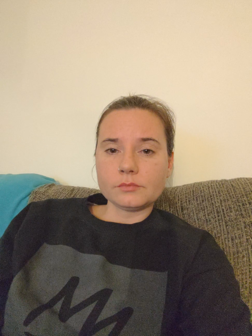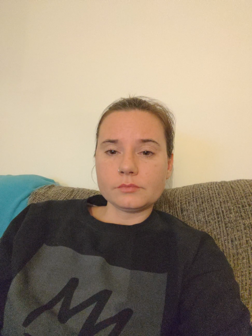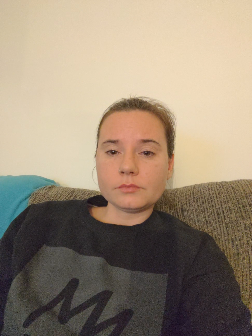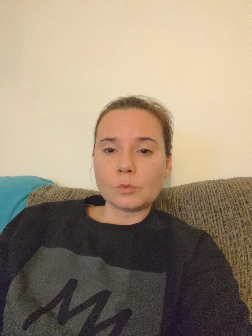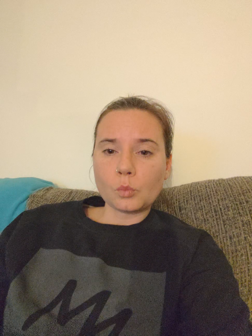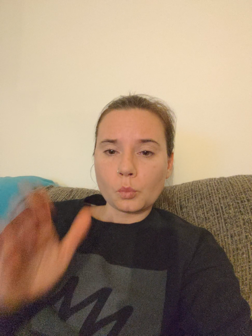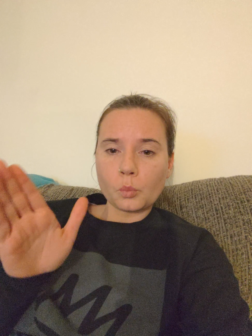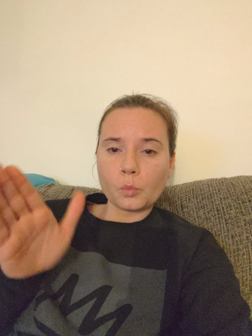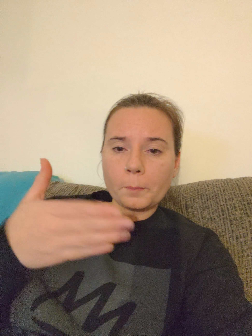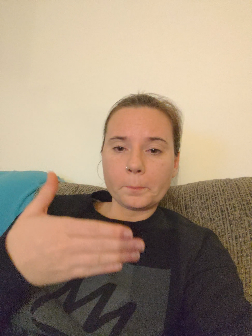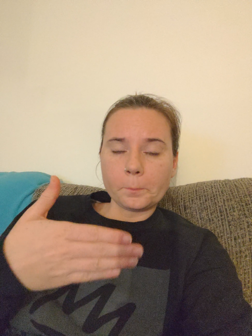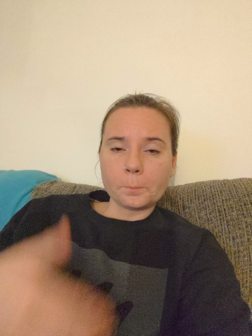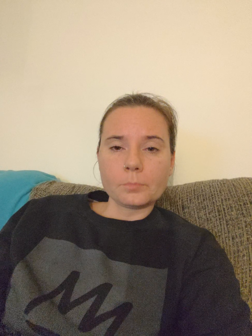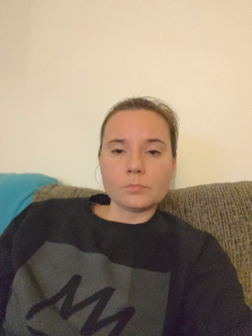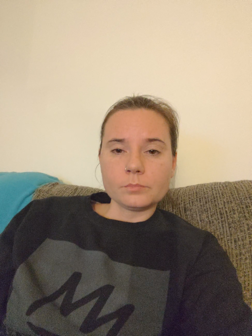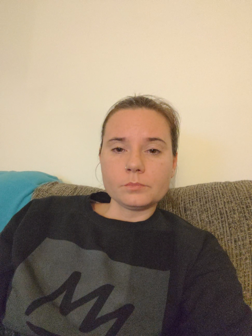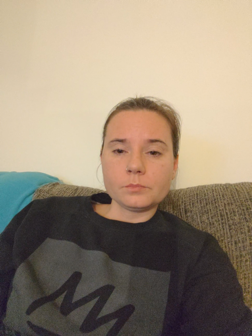room